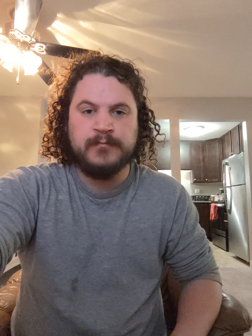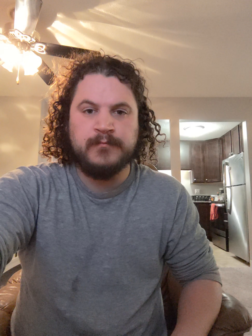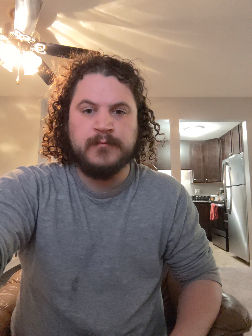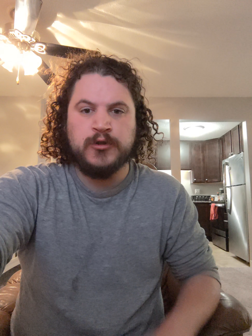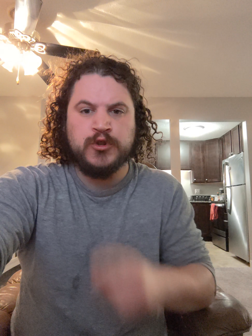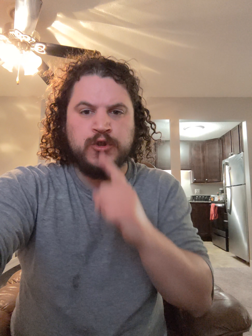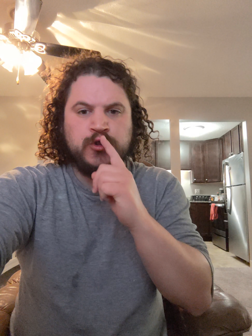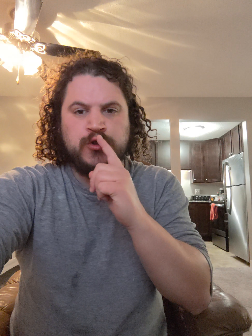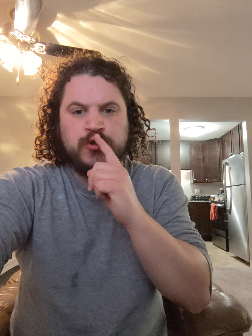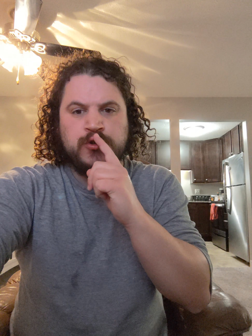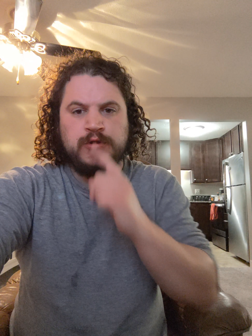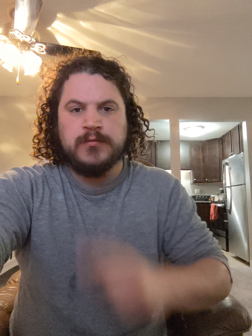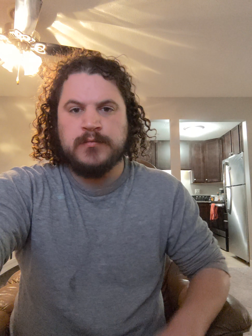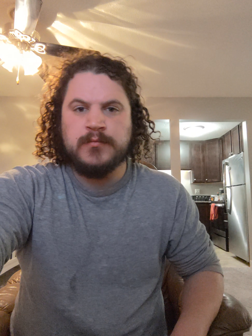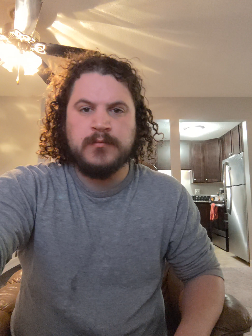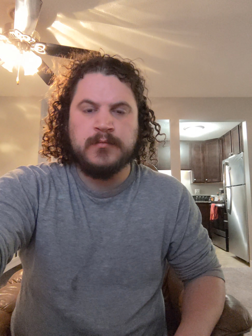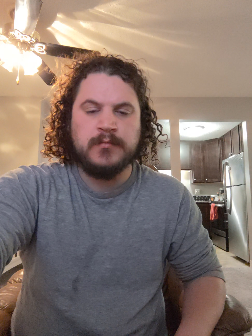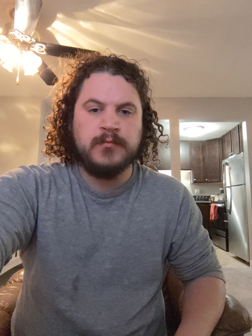shhh